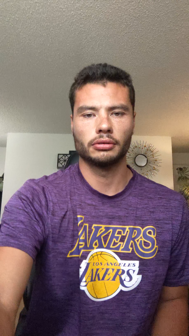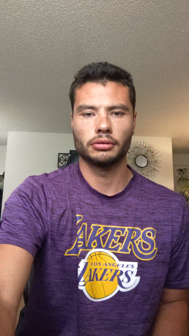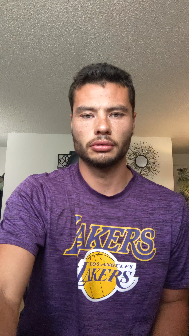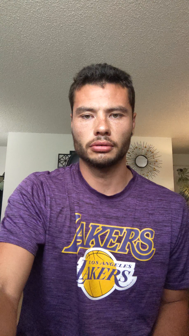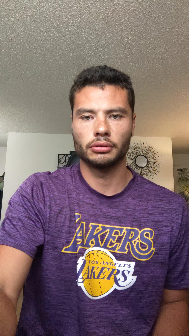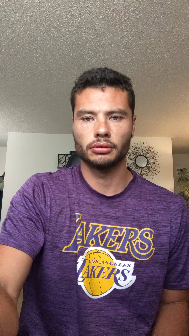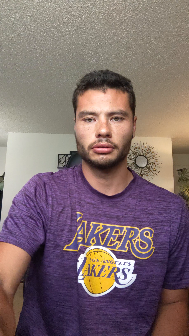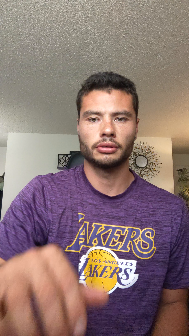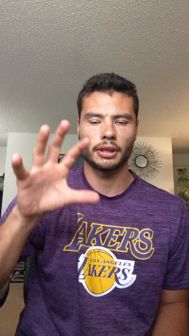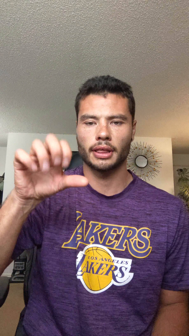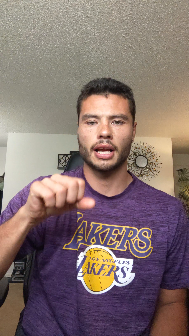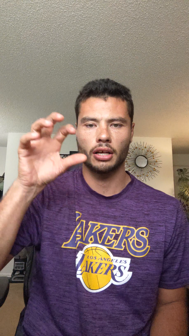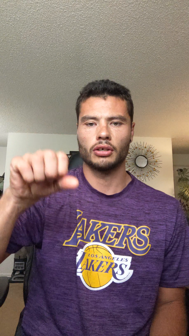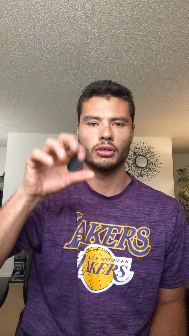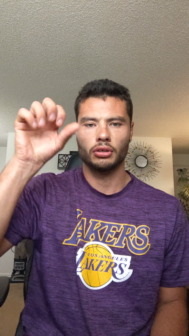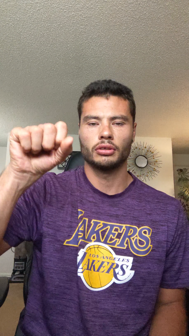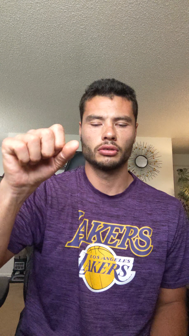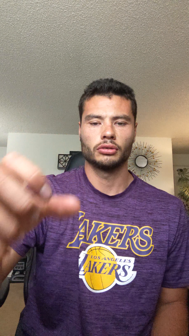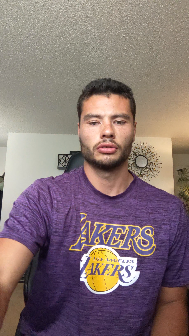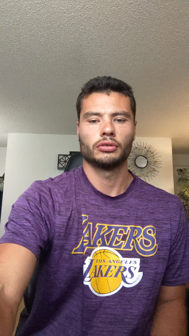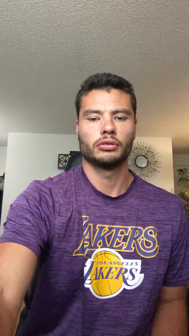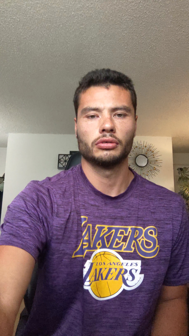ladder